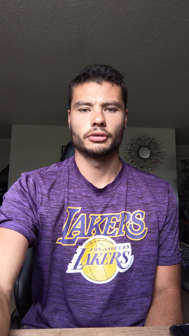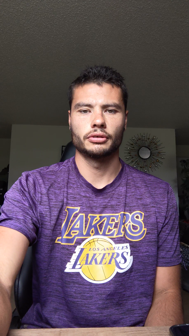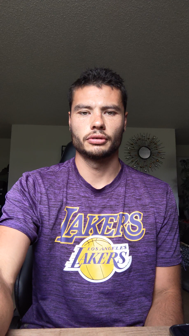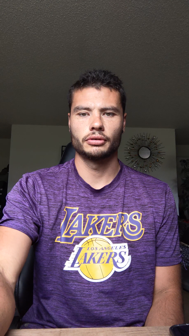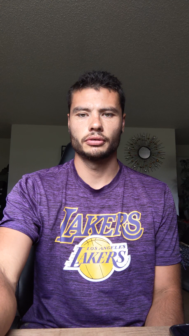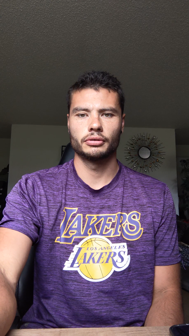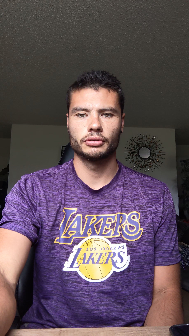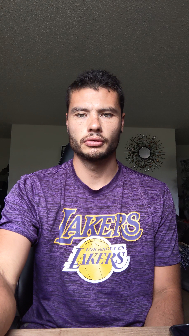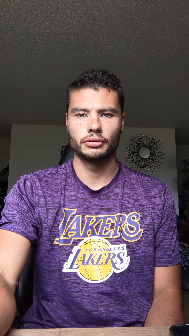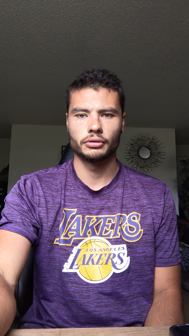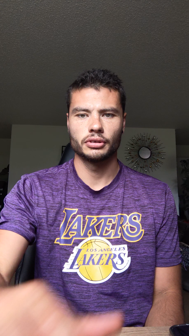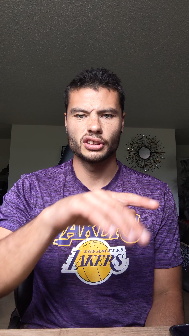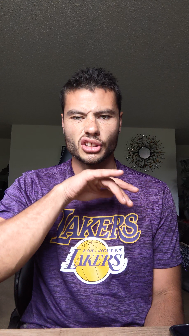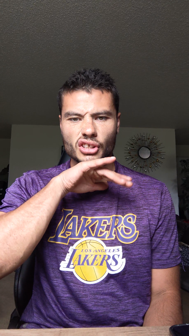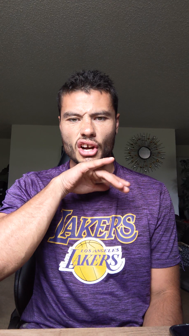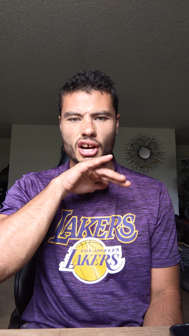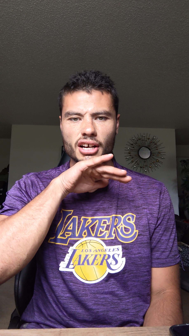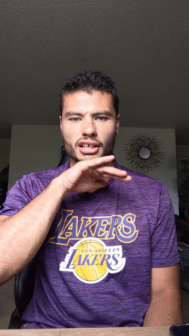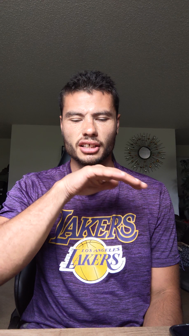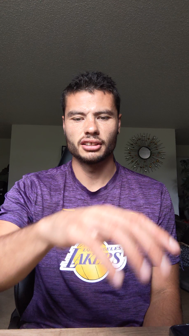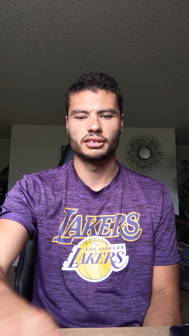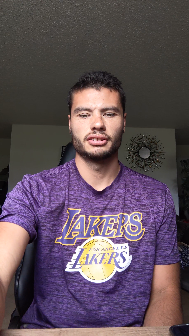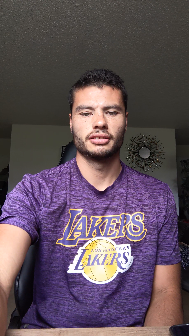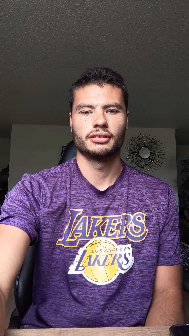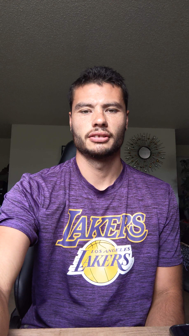naughty